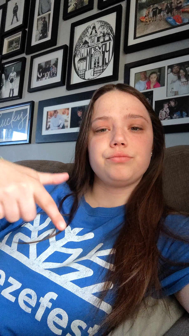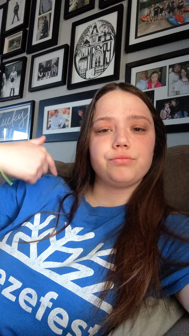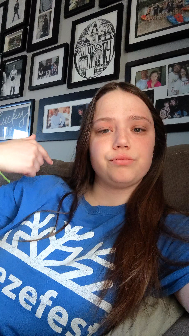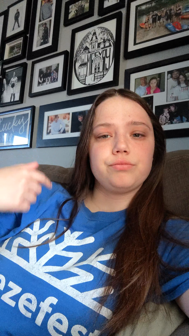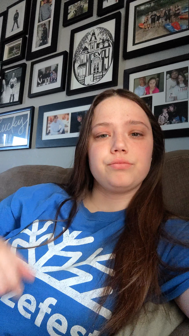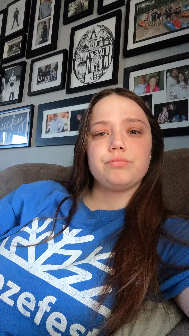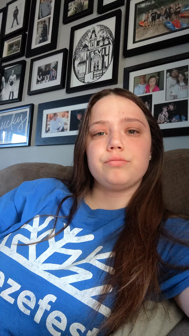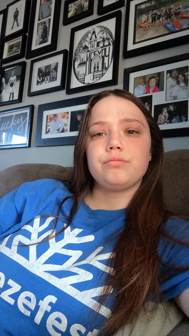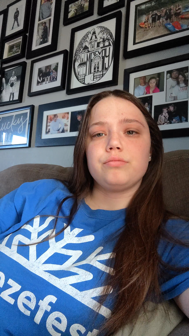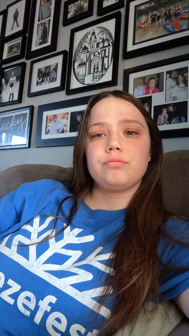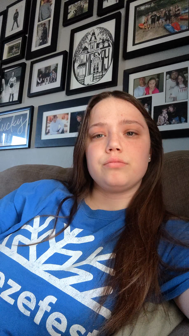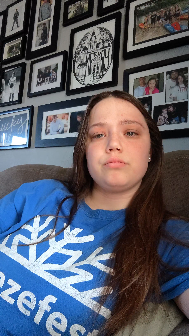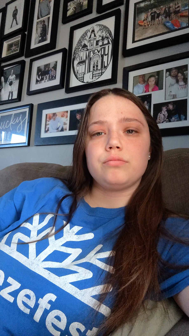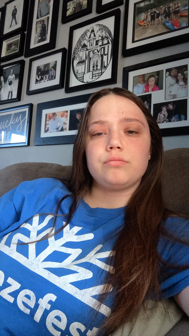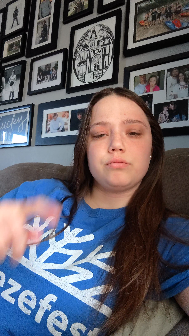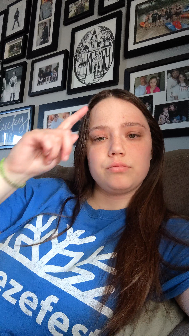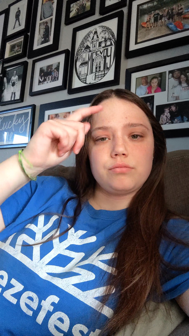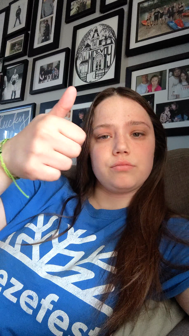dime